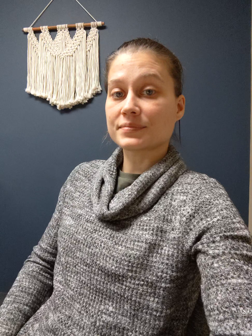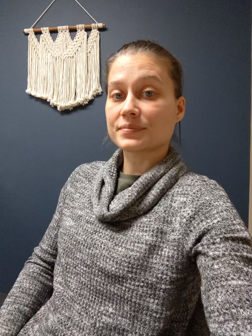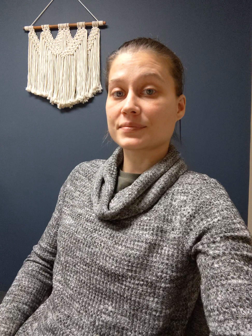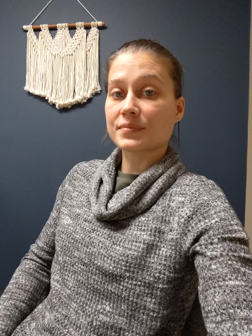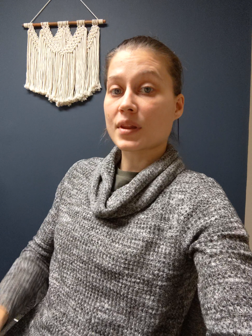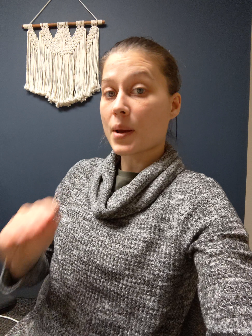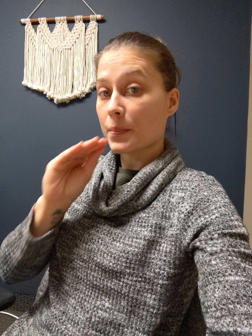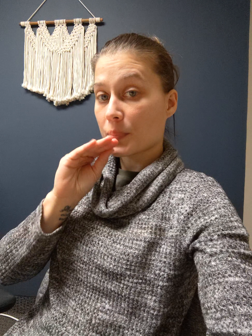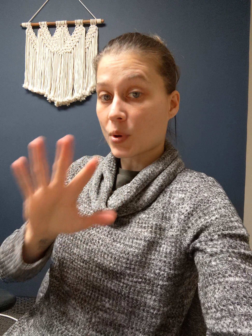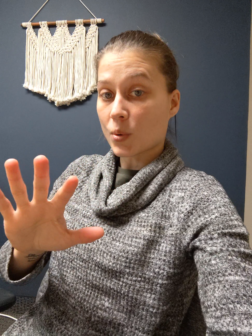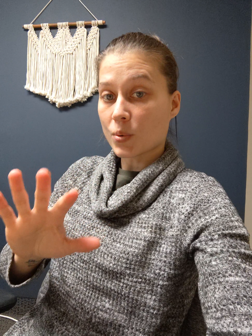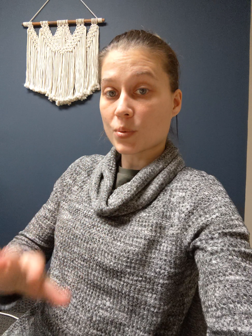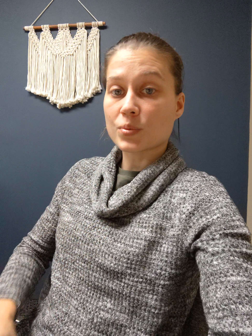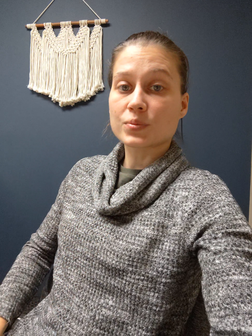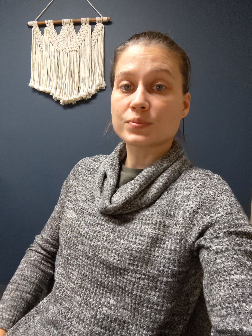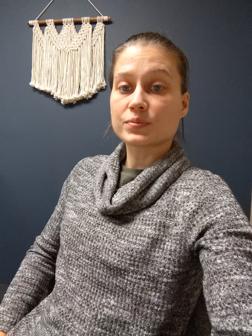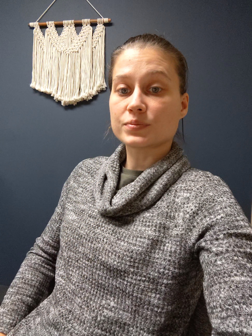blow